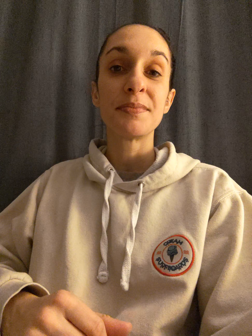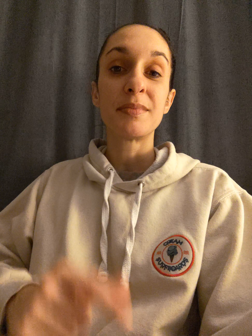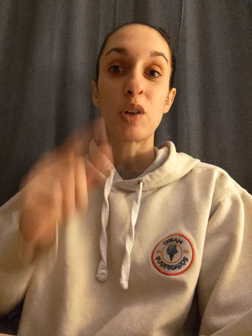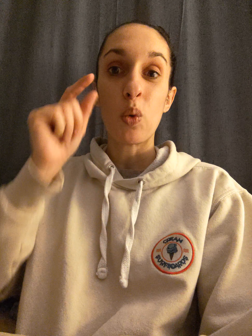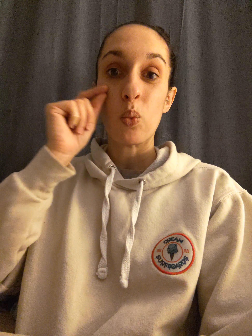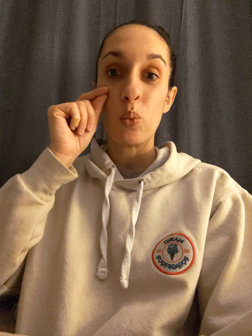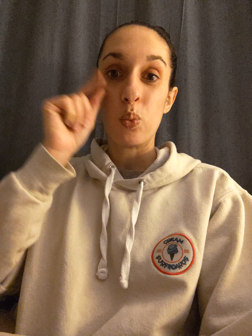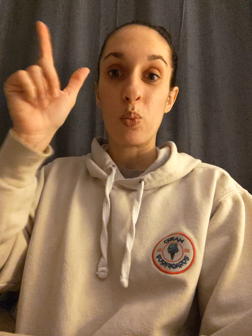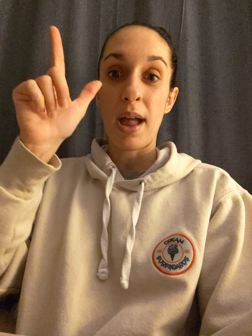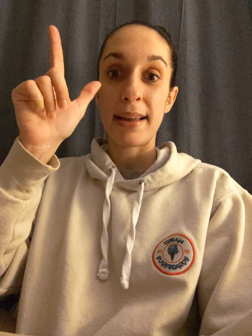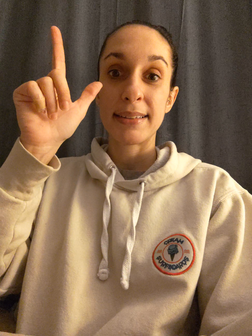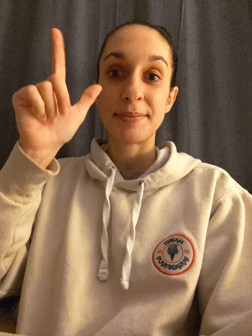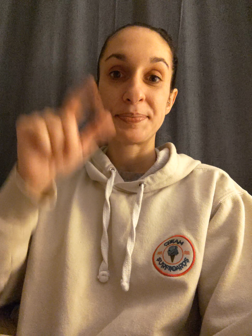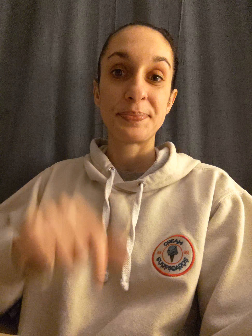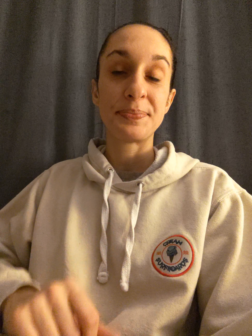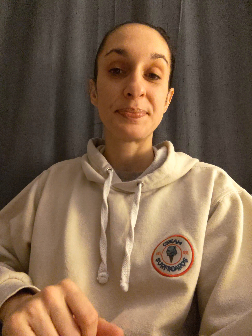wake